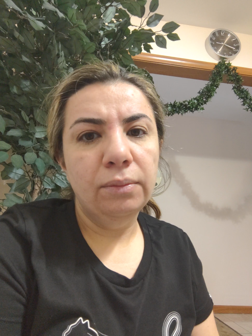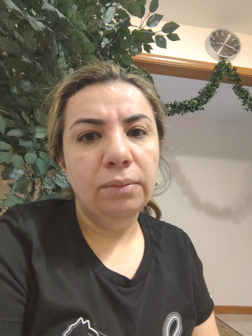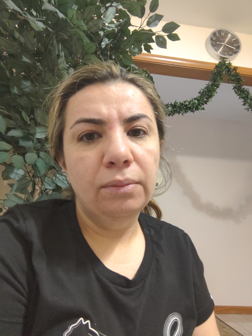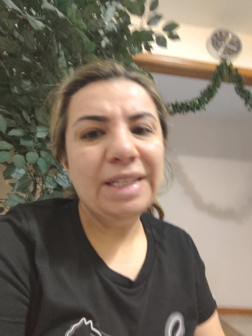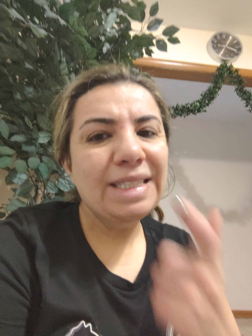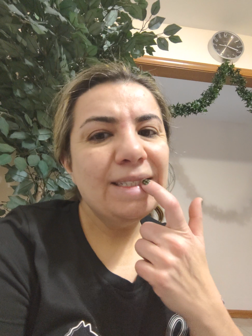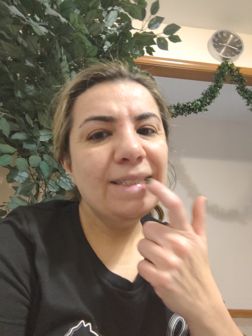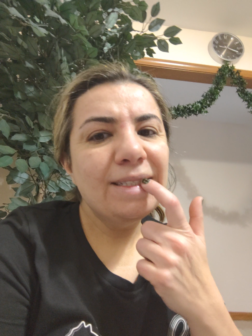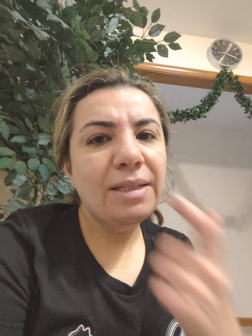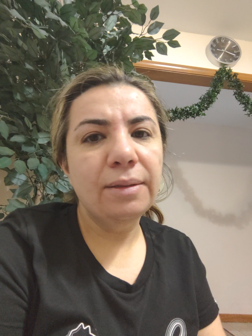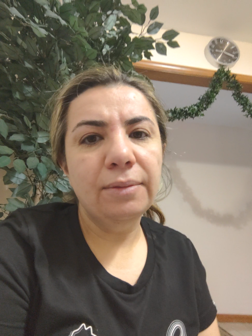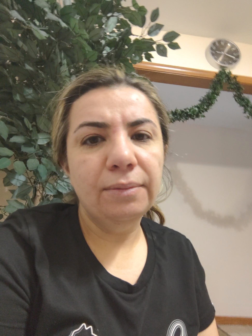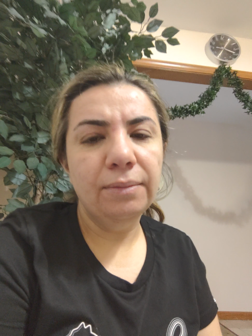window